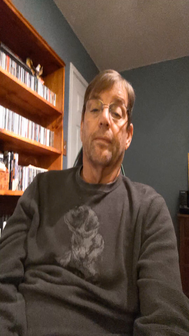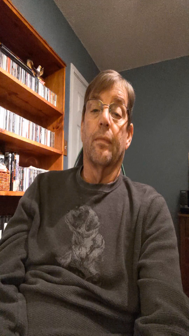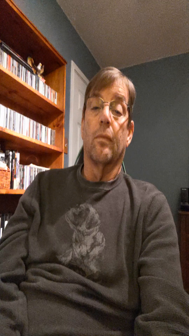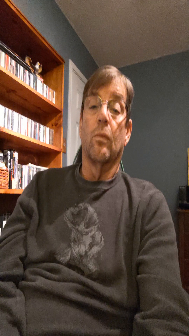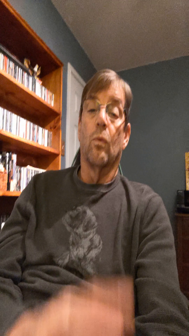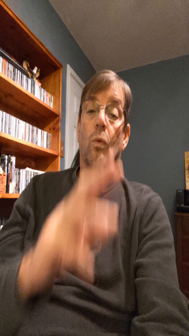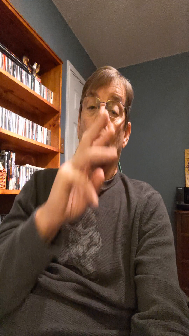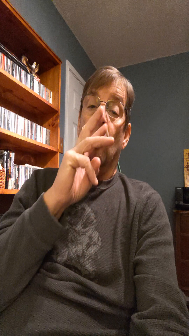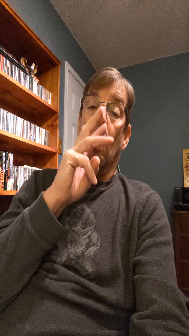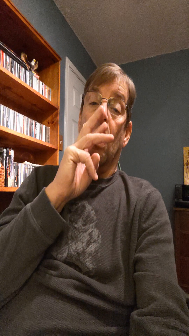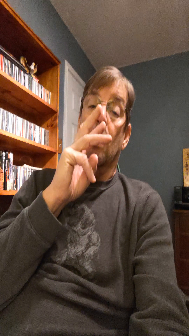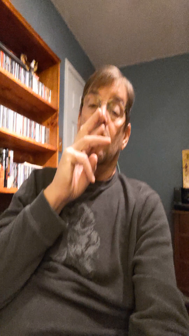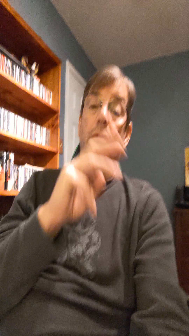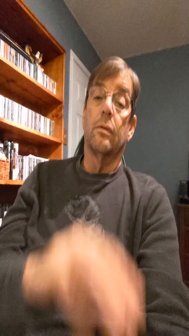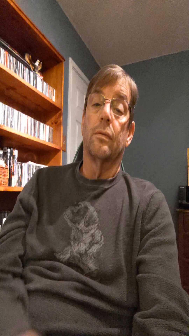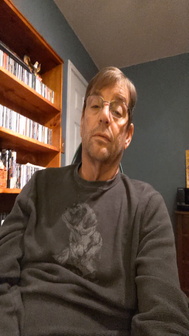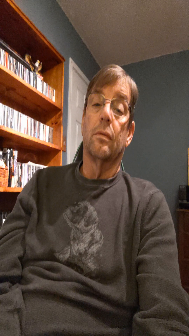water